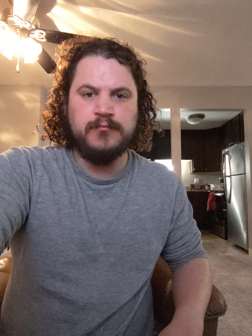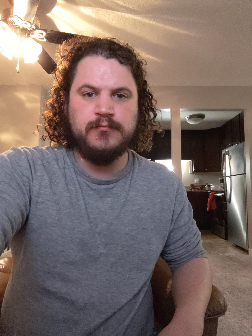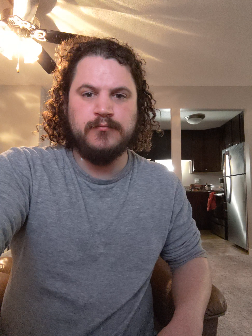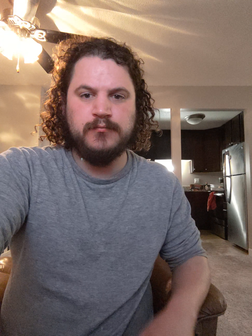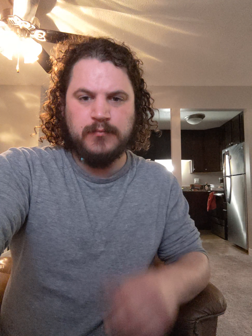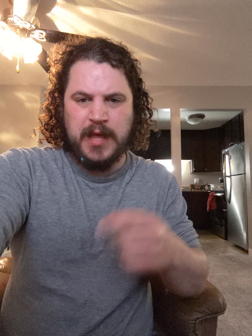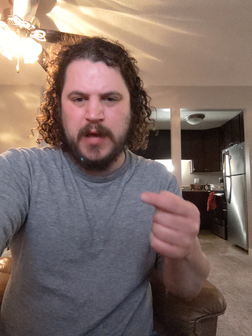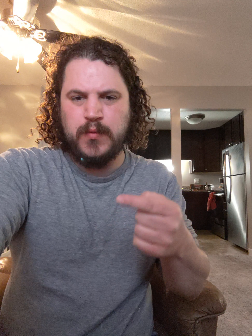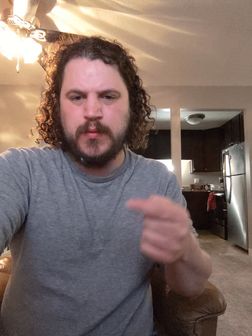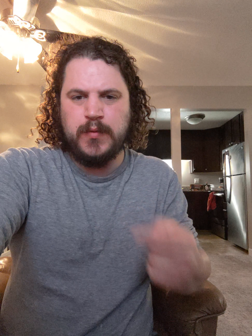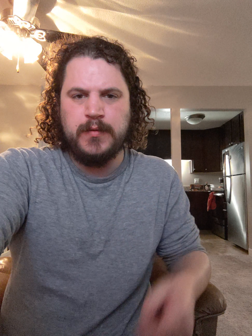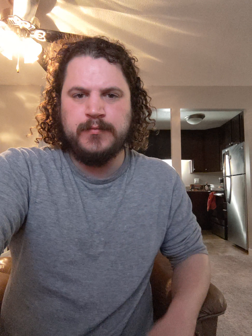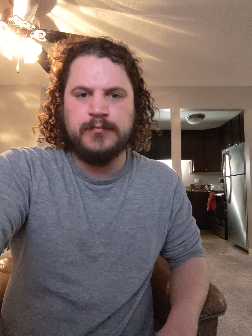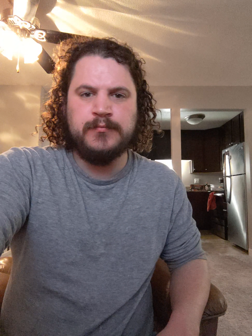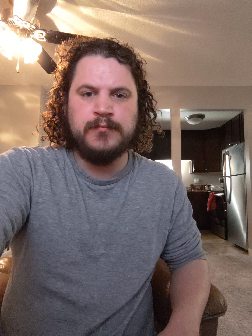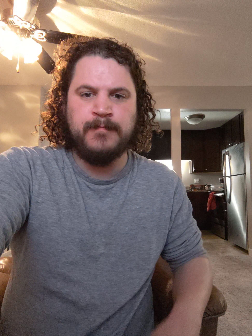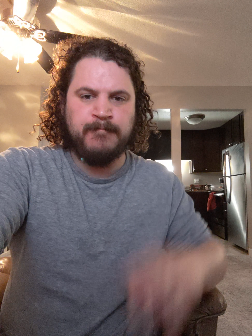owie